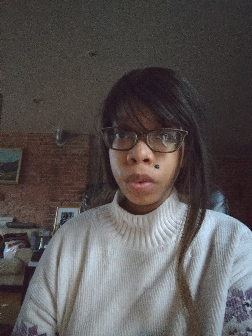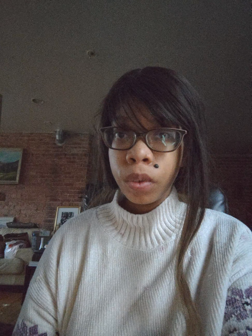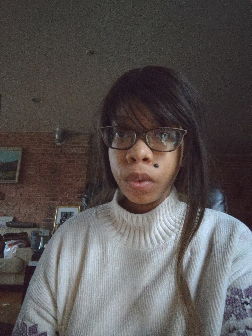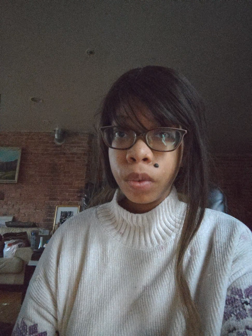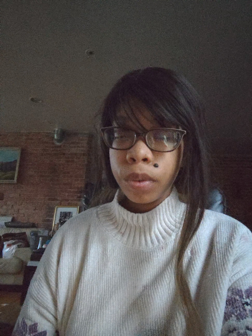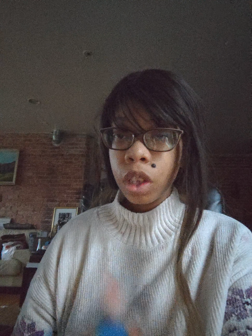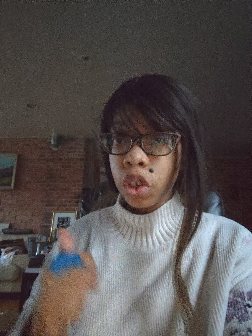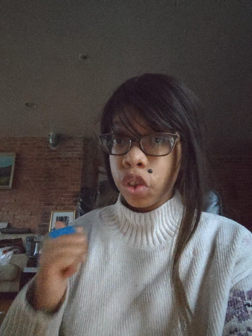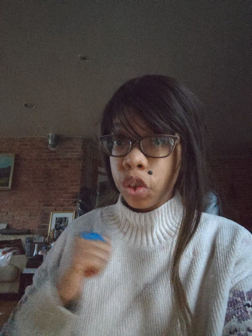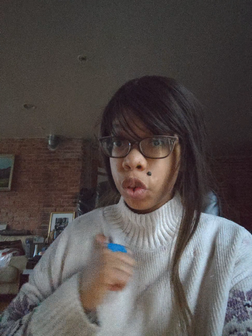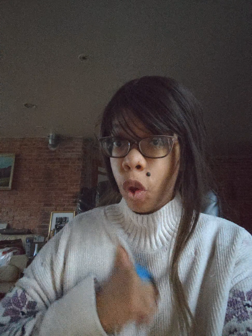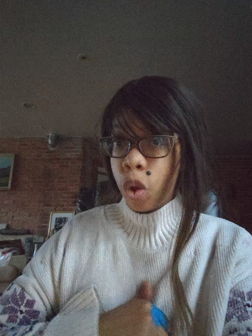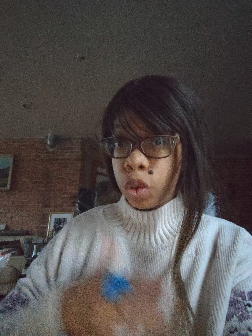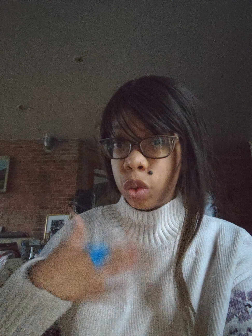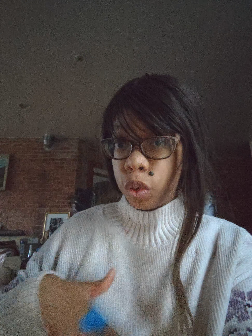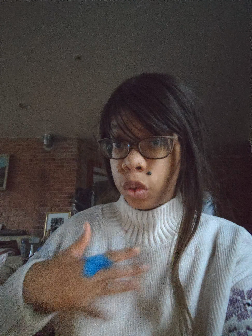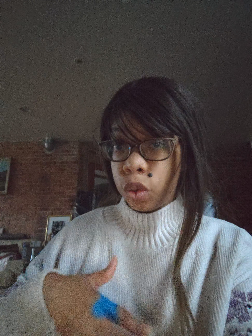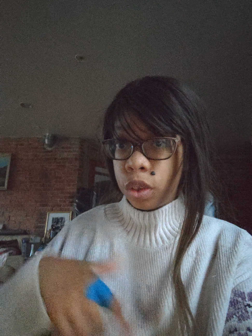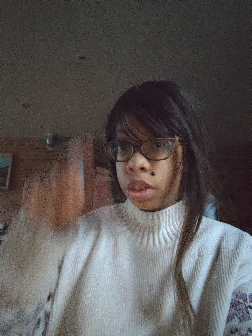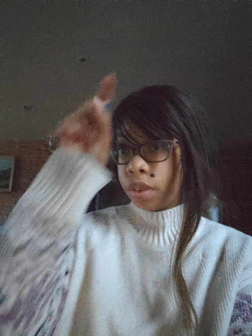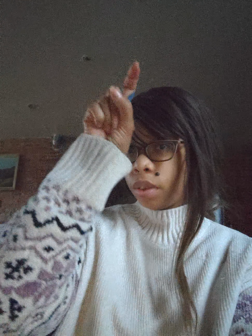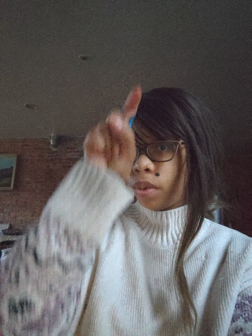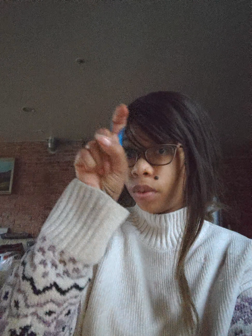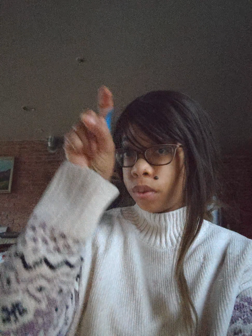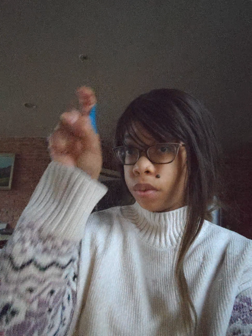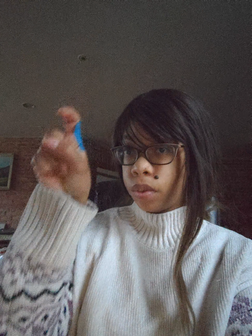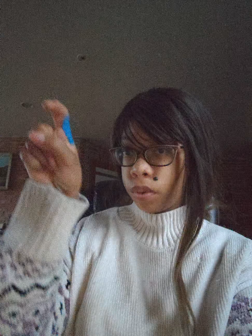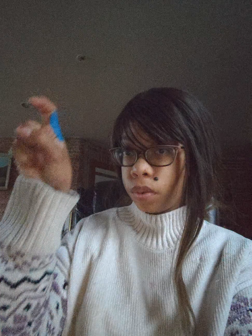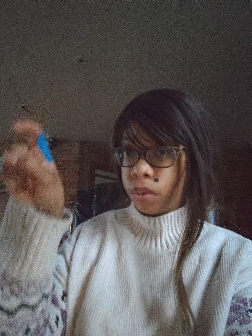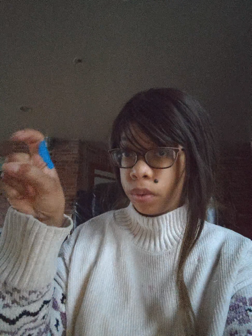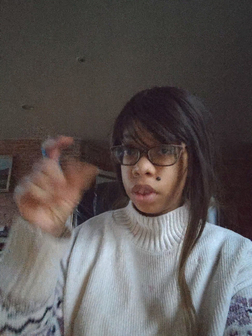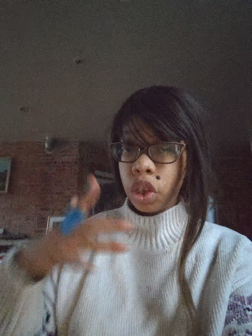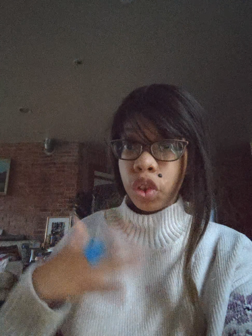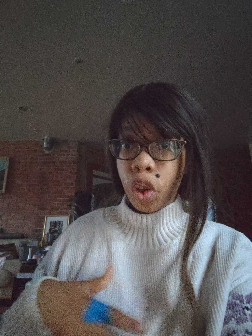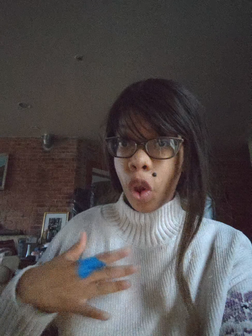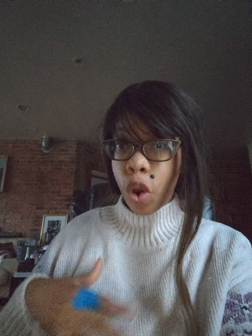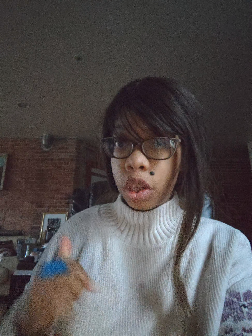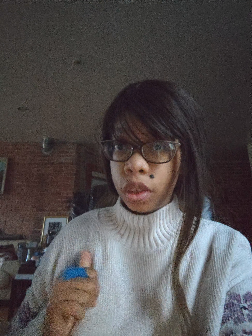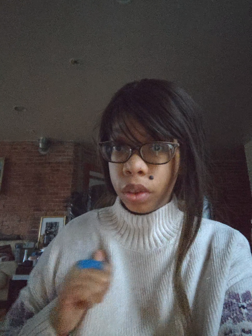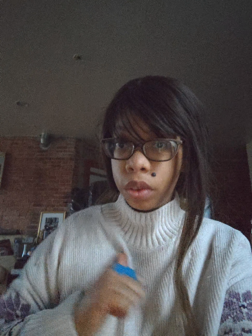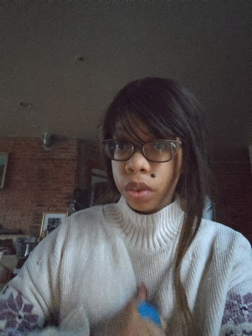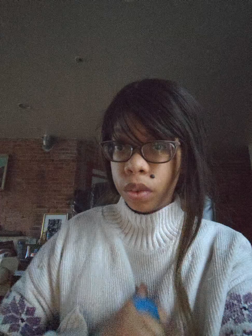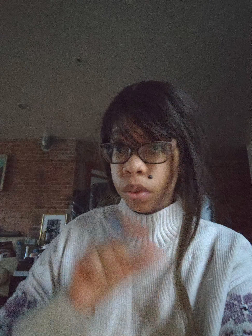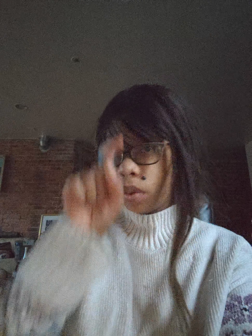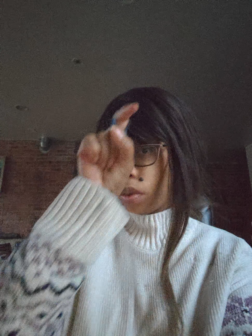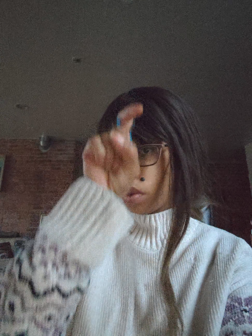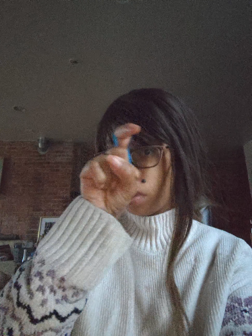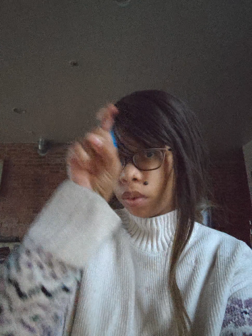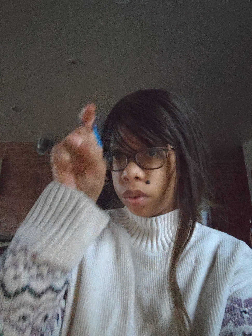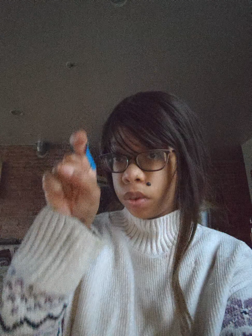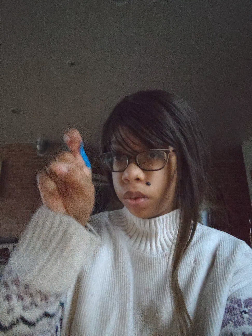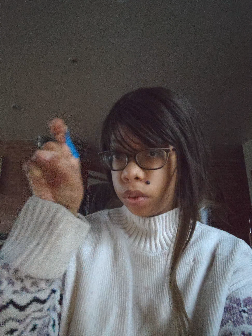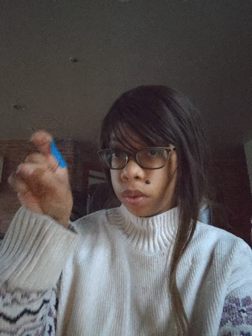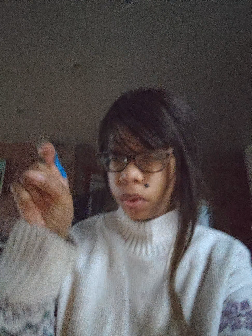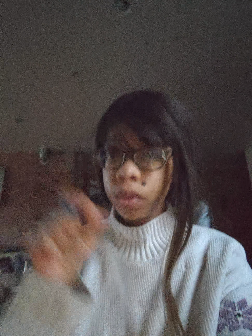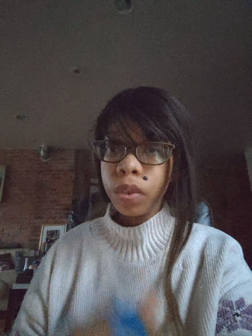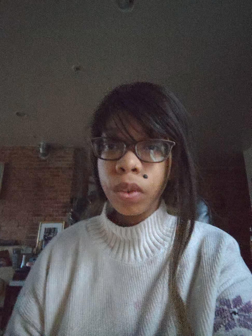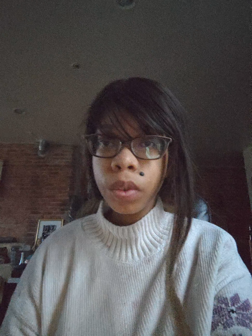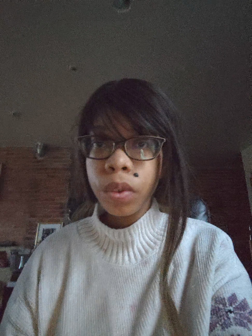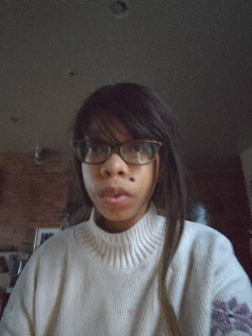closet